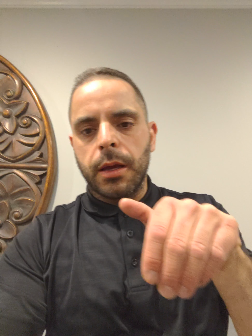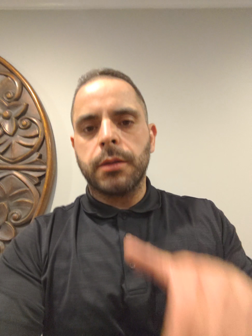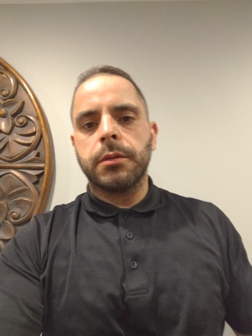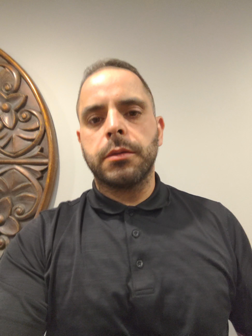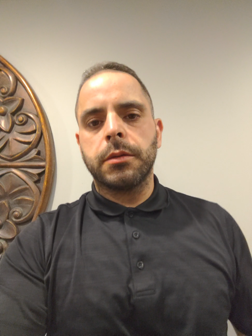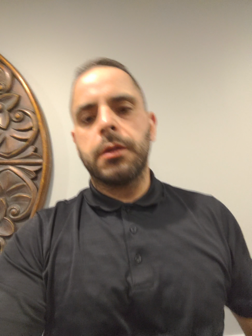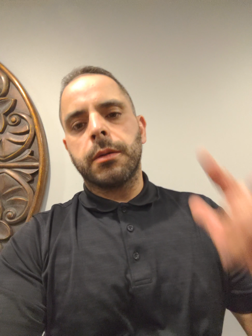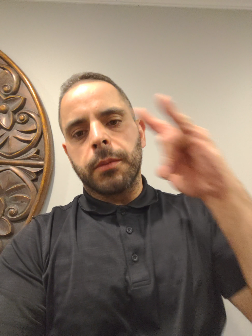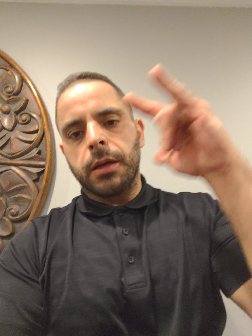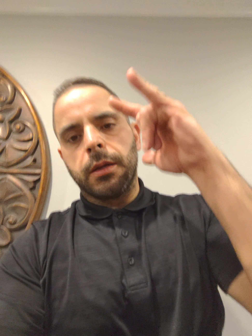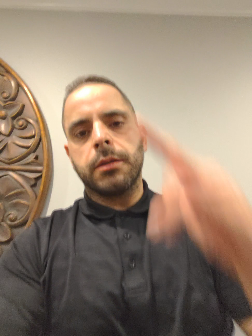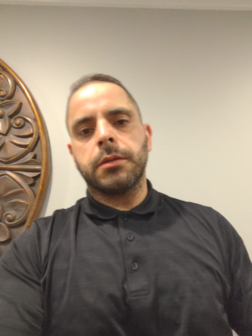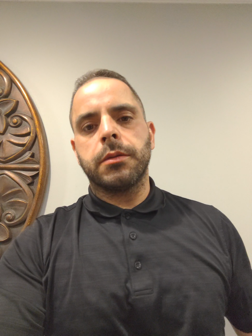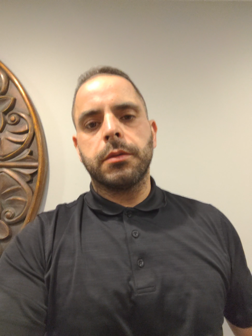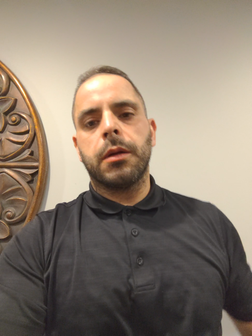airplane